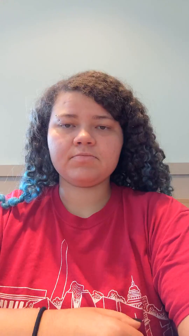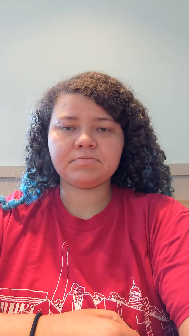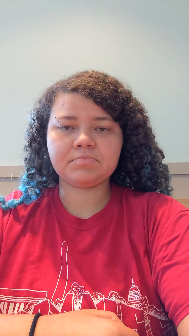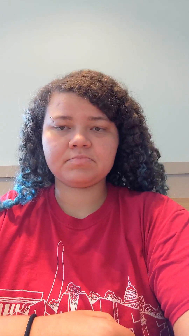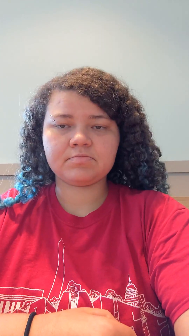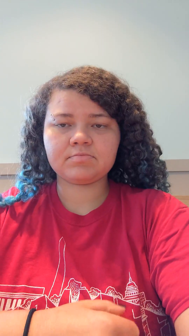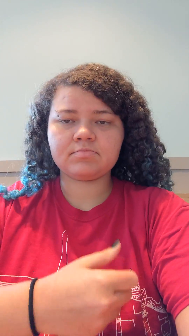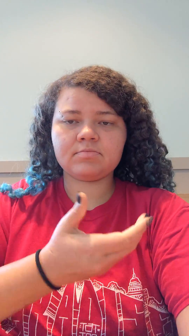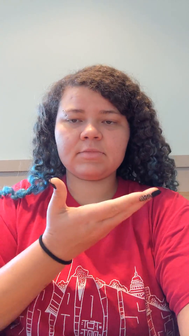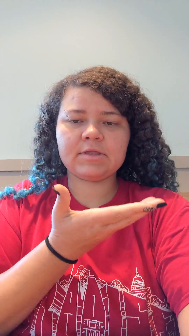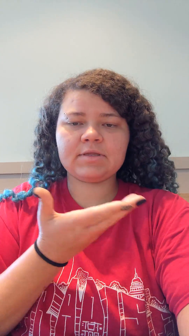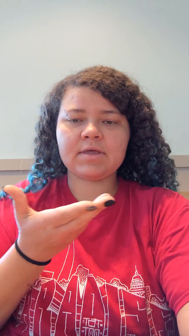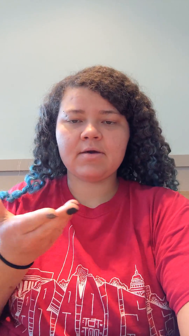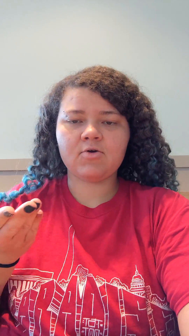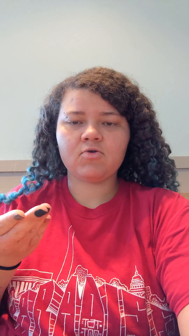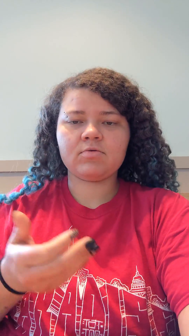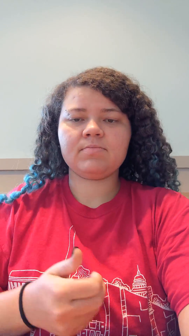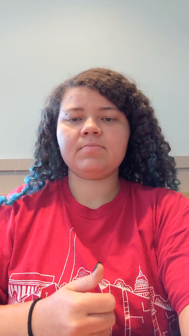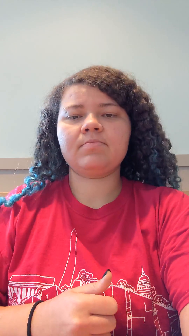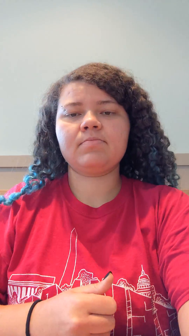carry